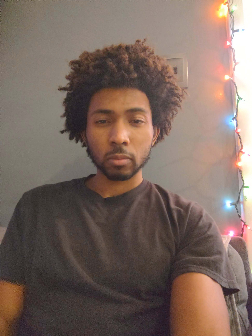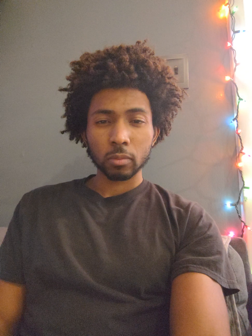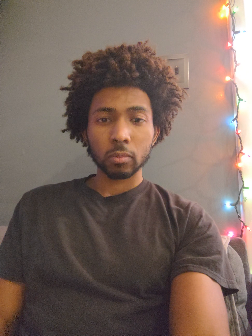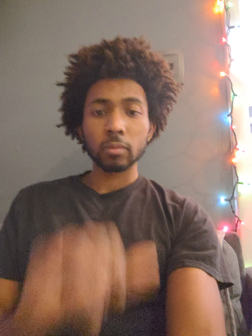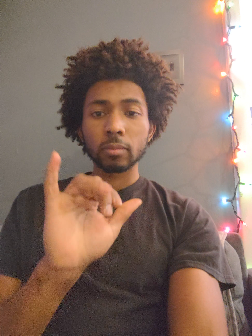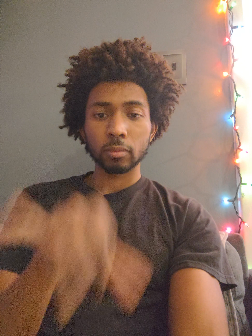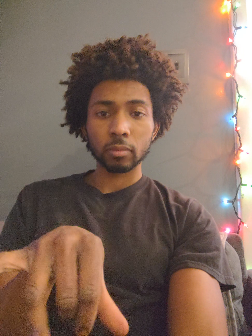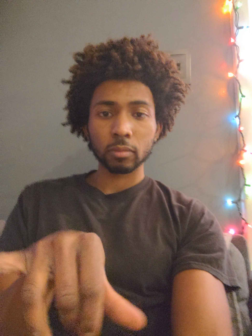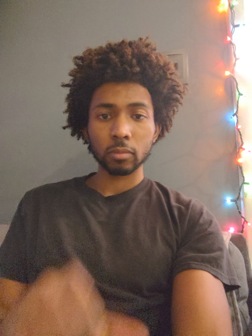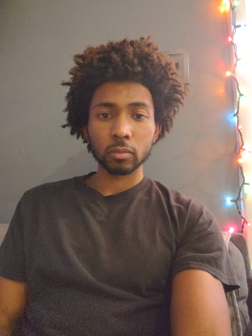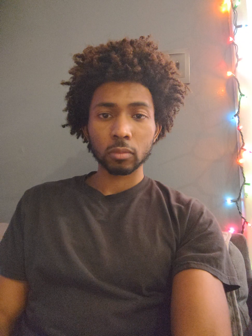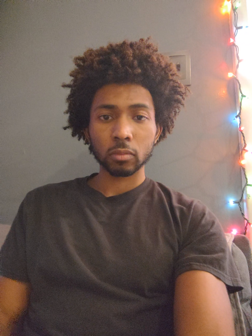that